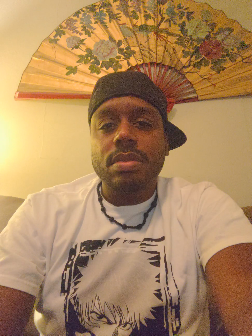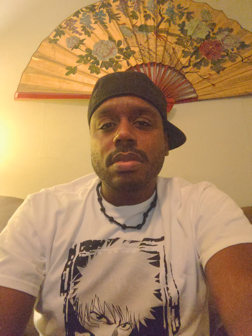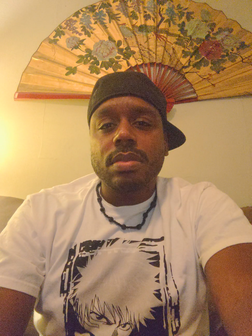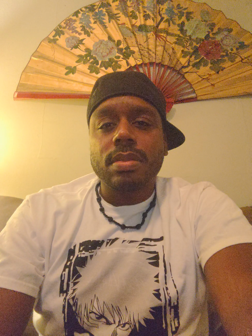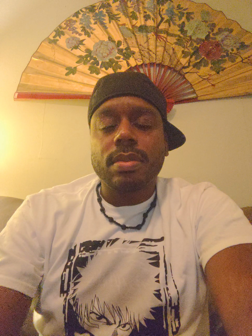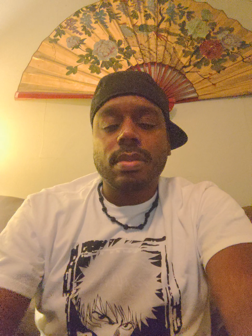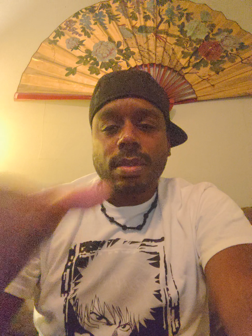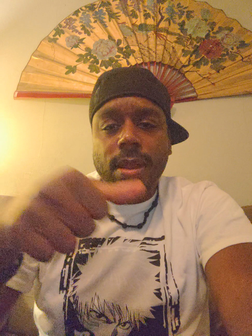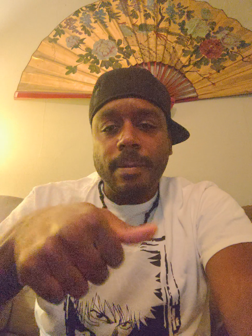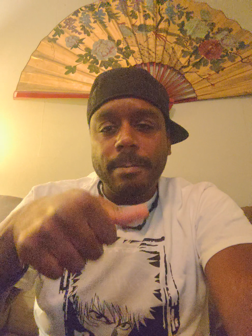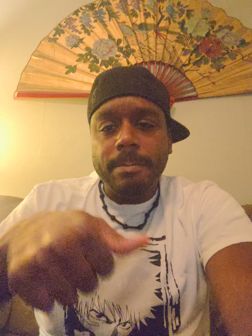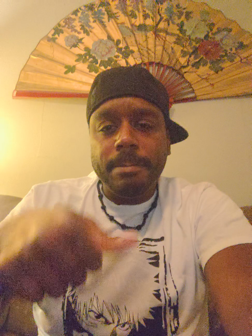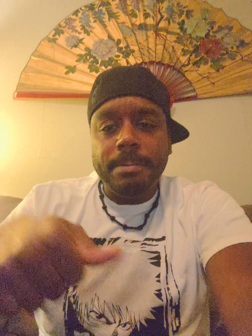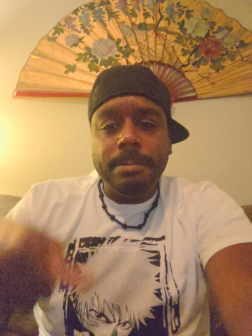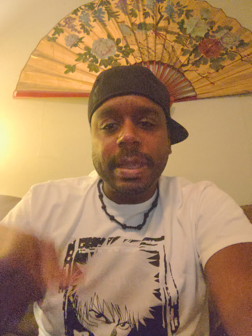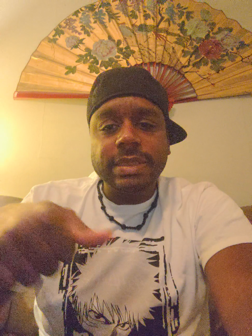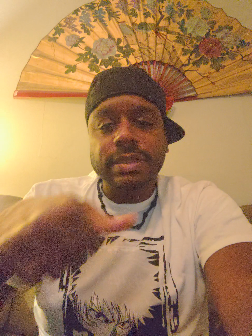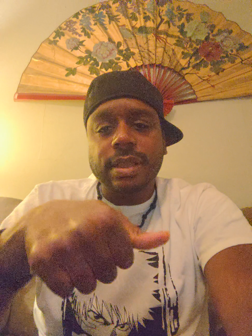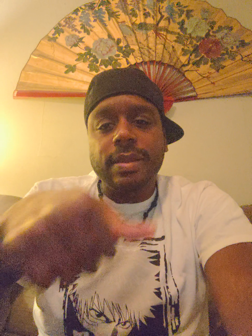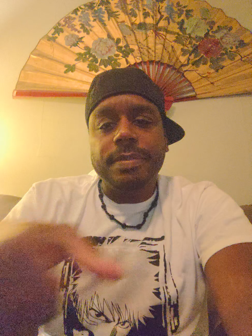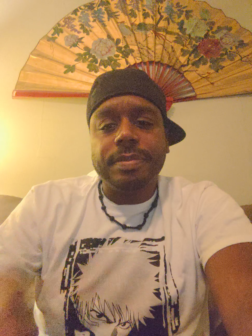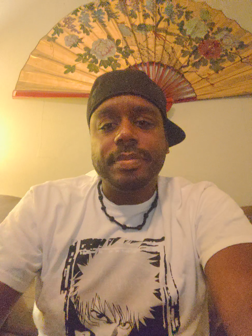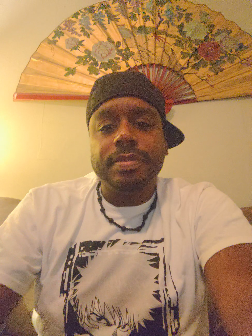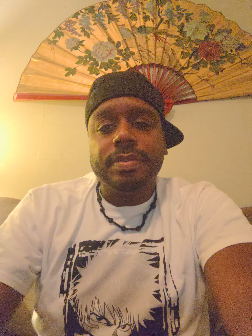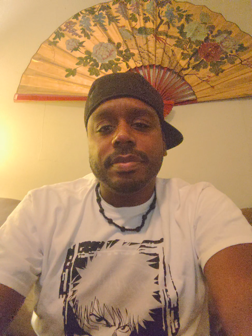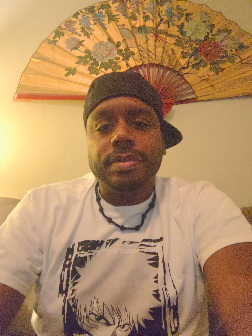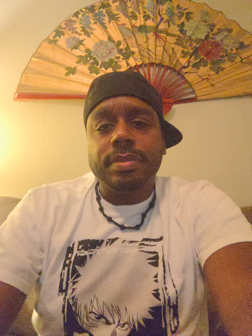puzzle